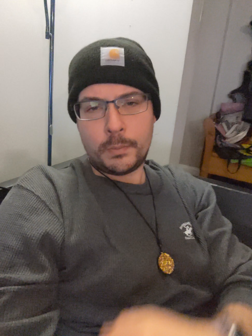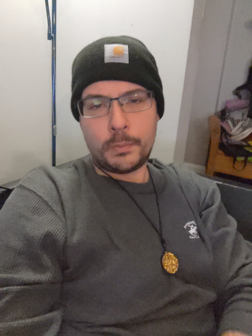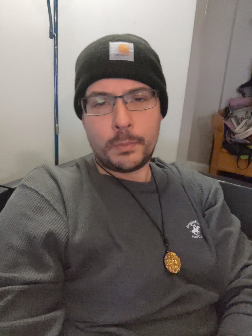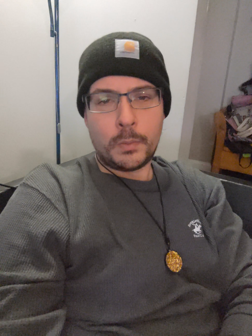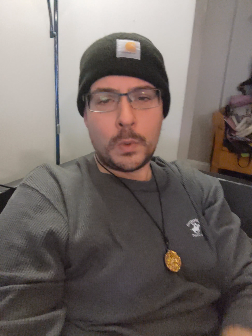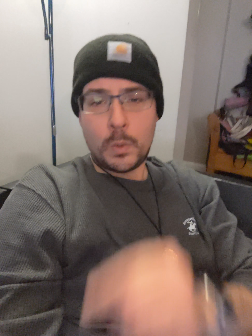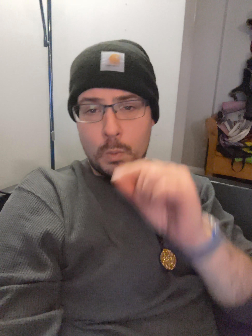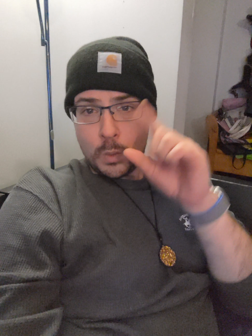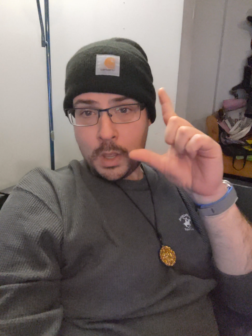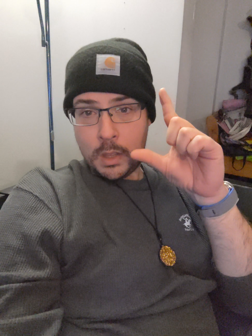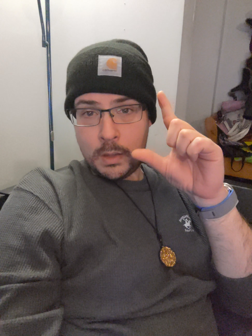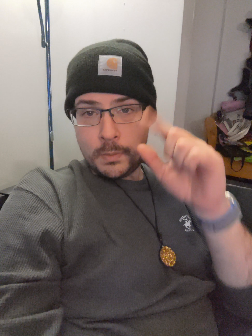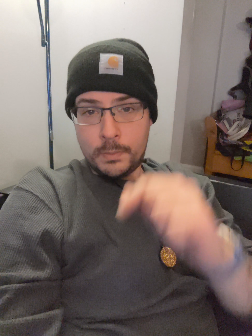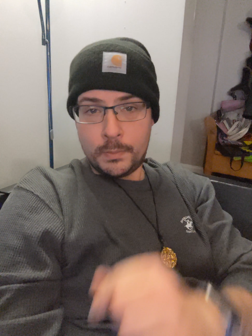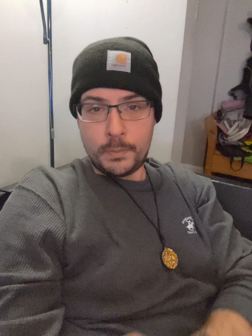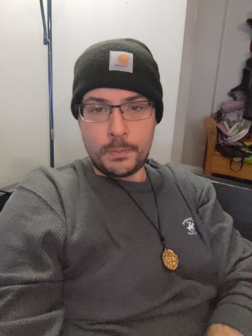wake